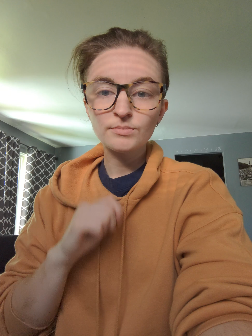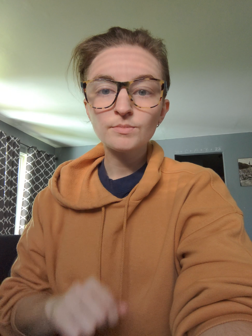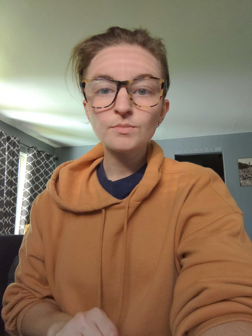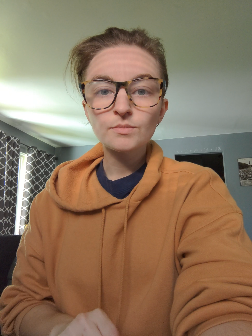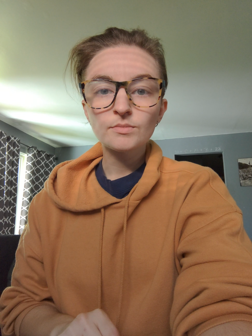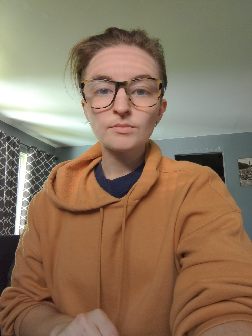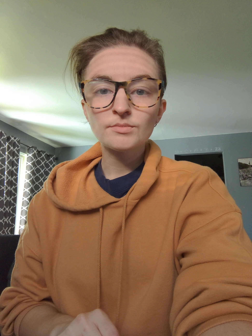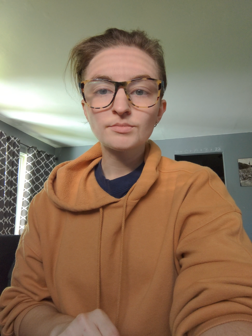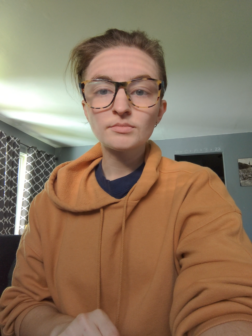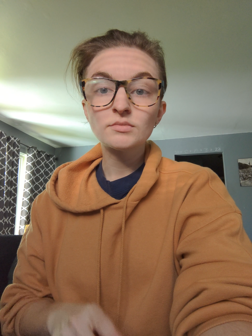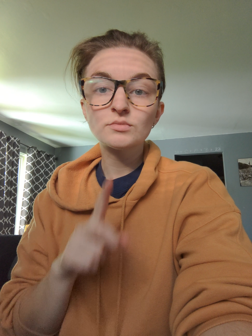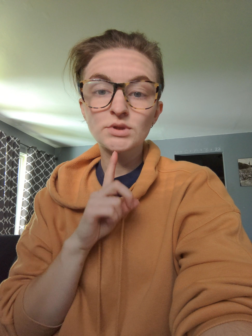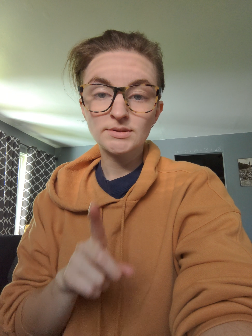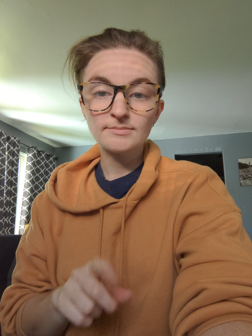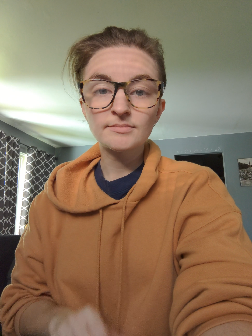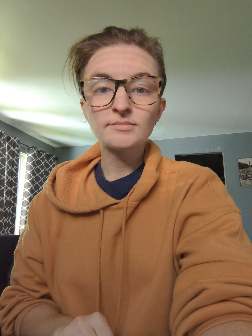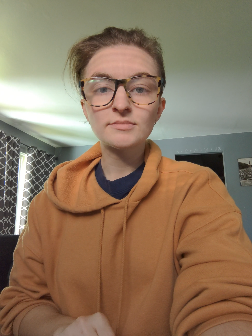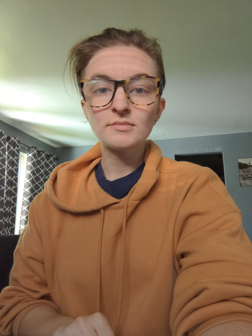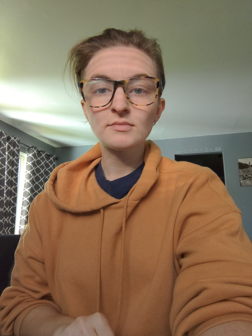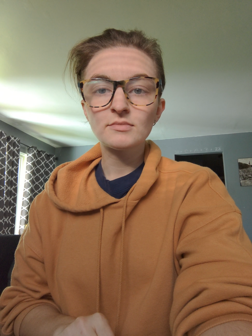is